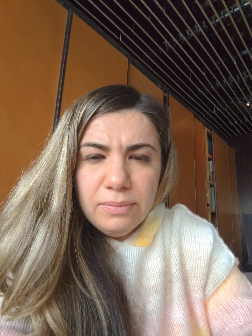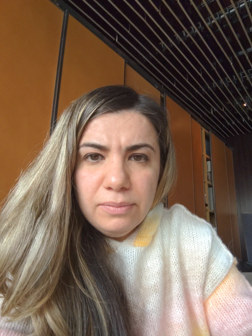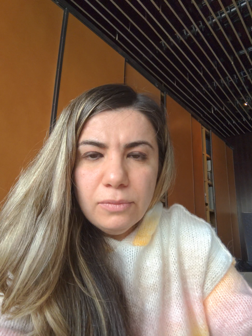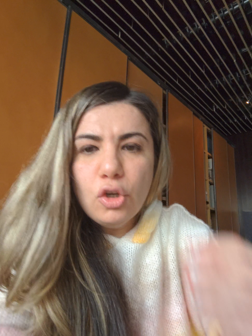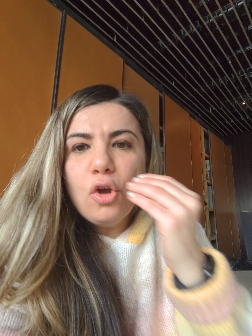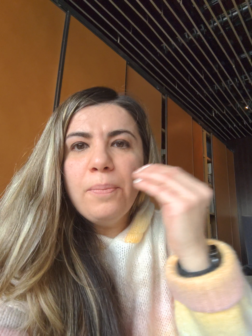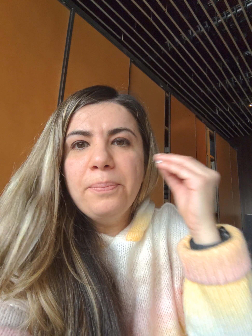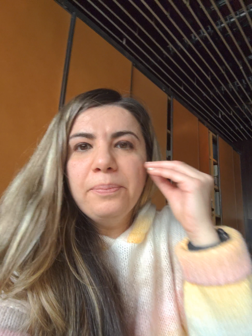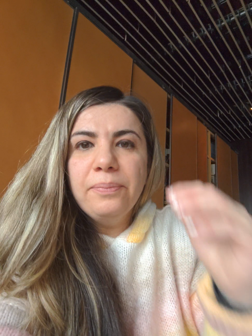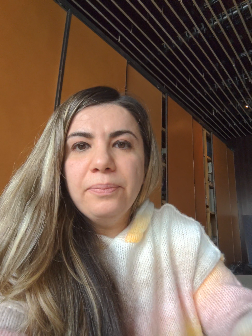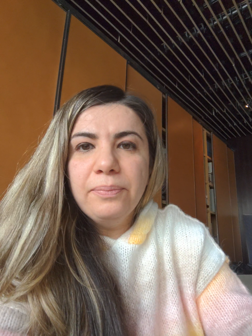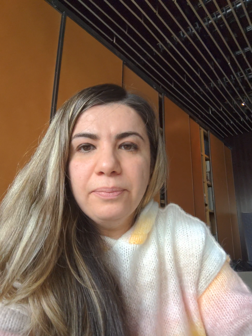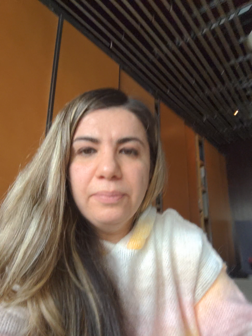home